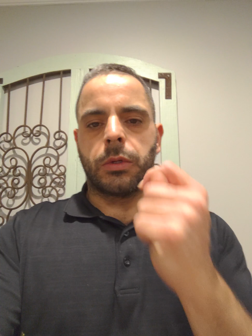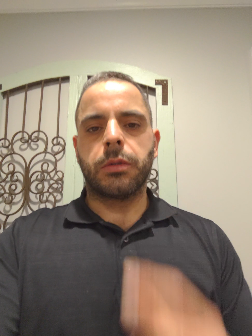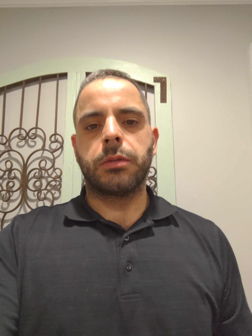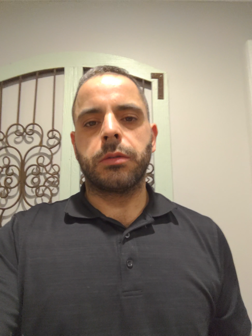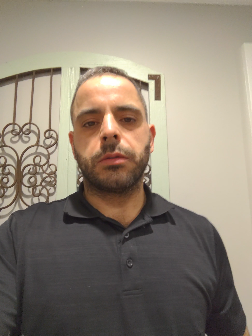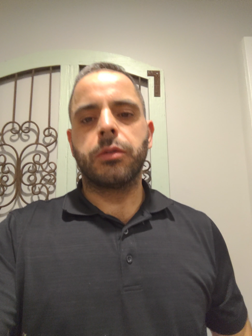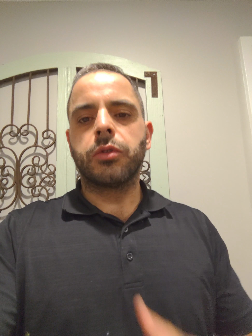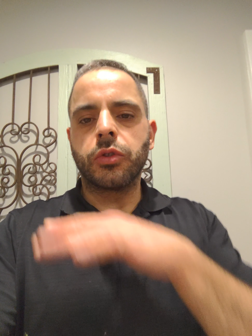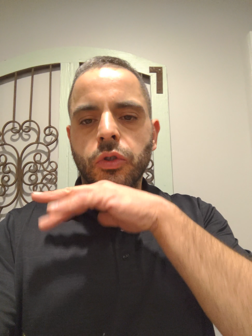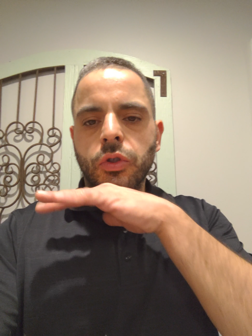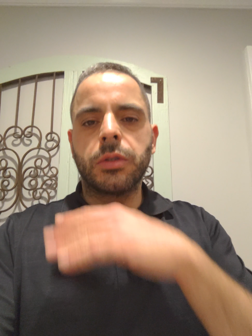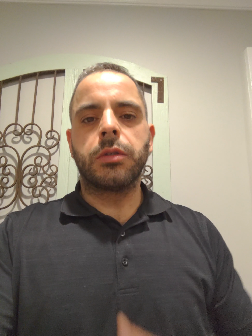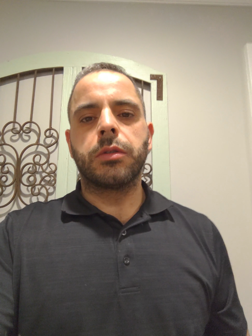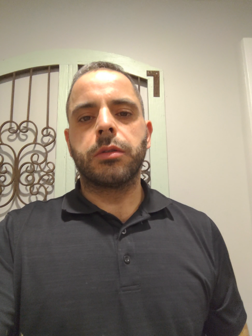dirty